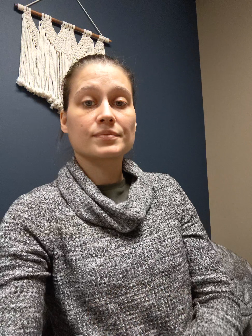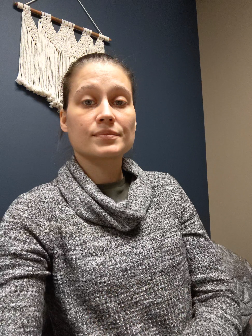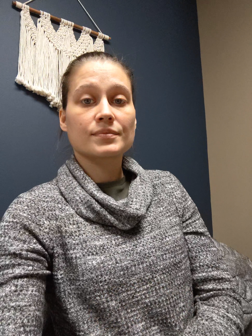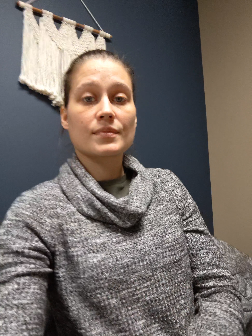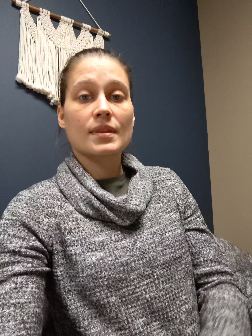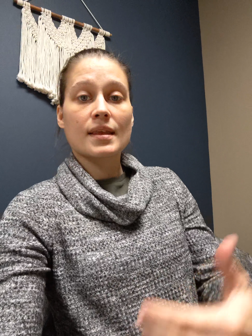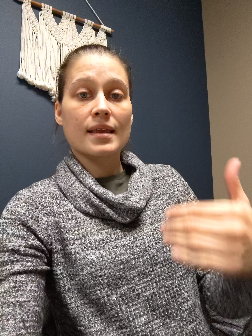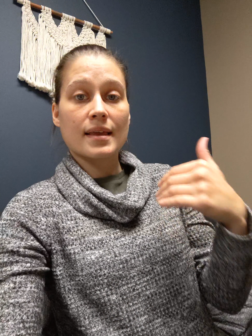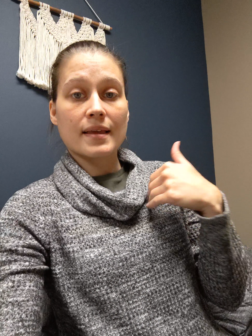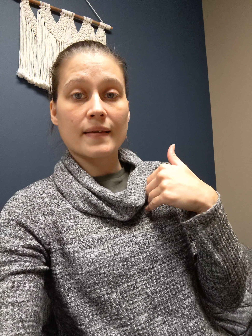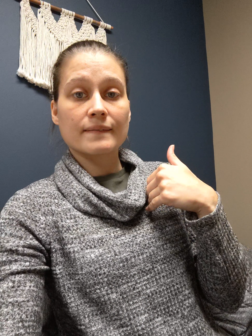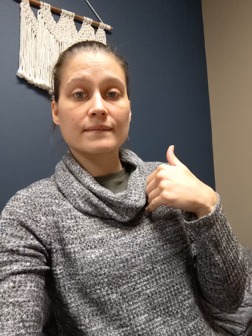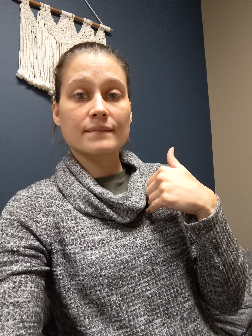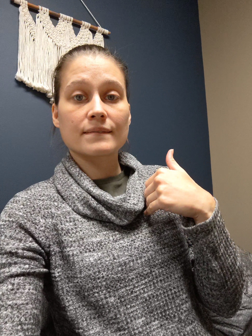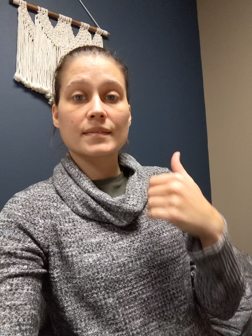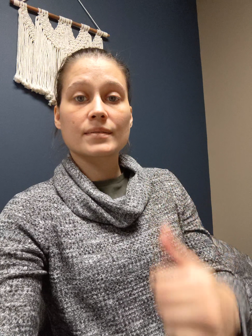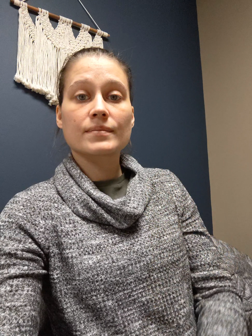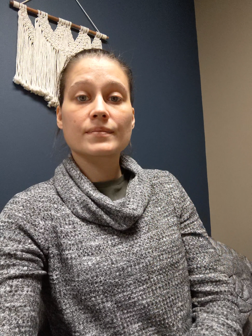have